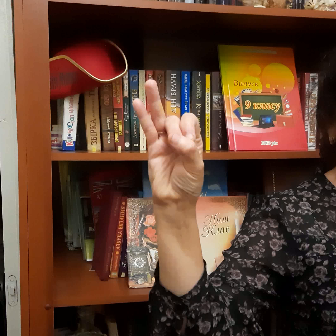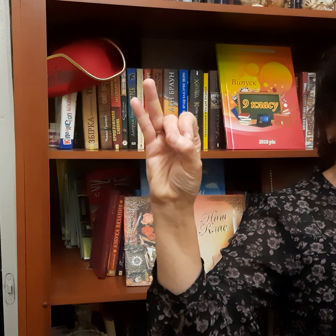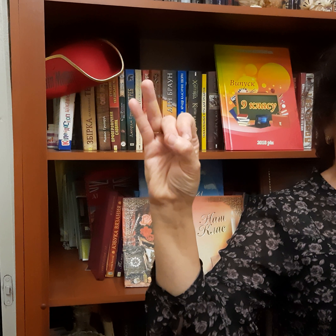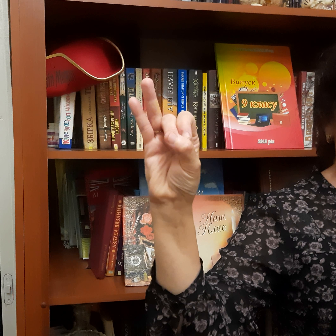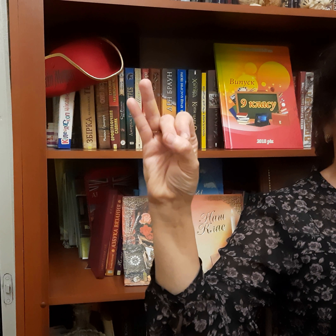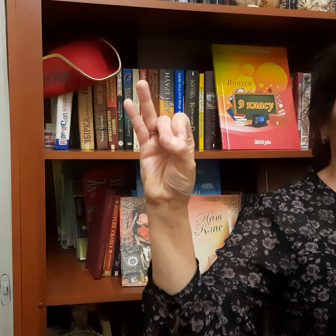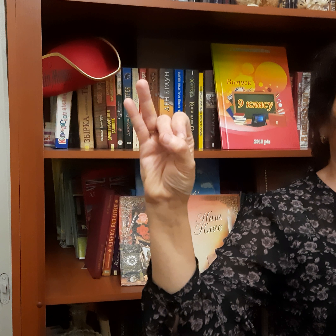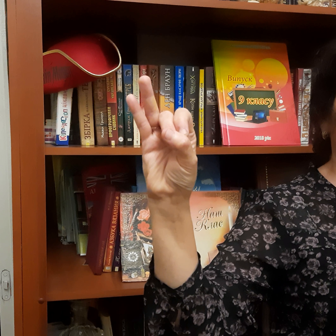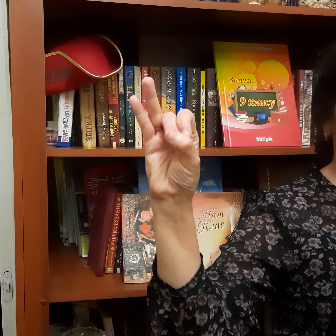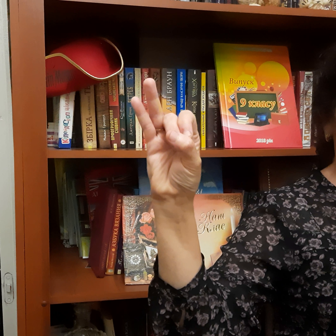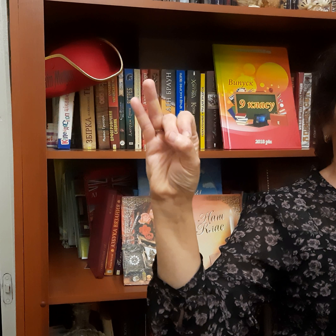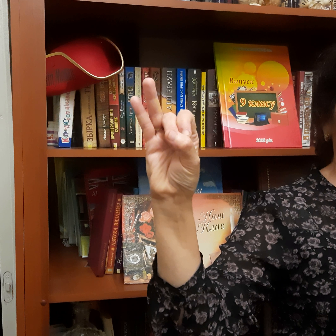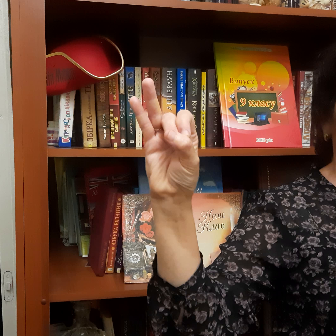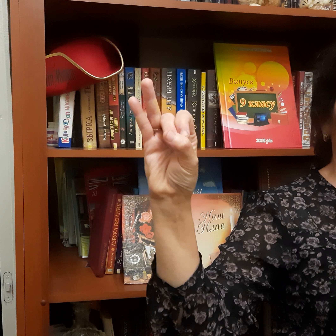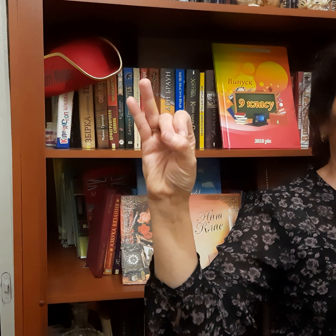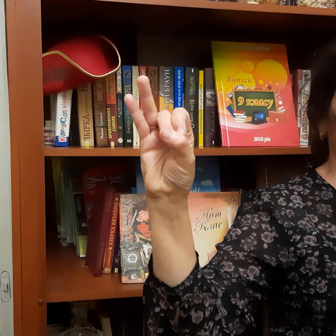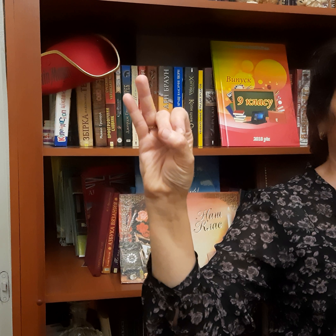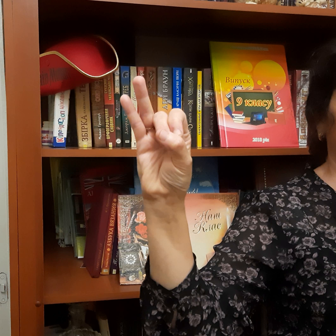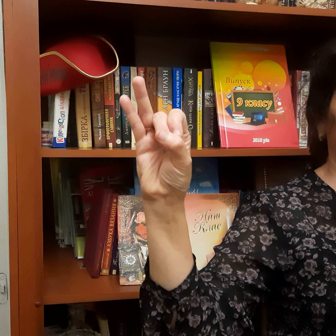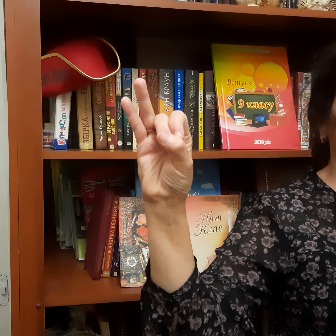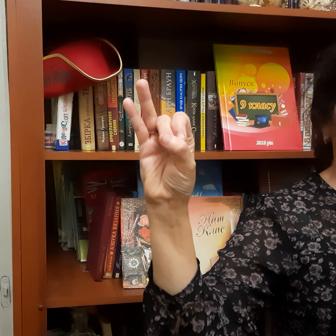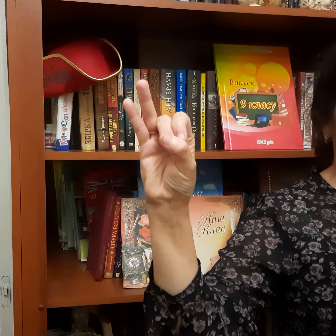И